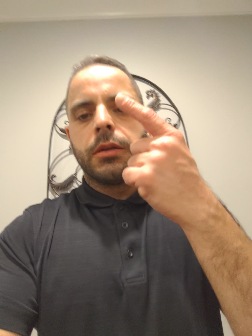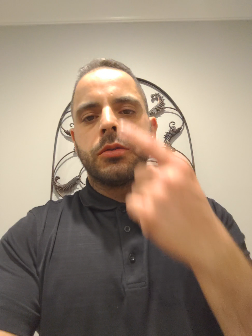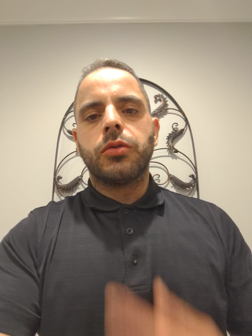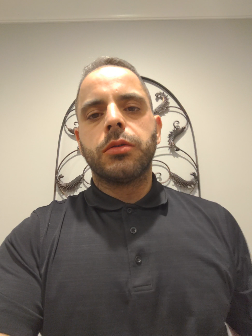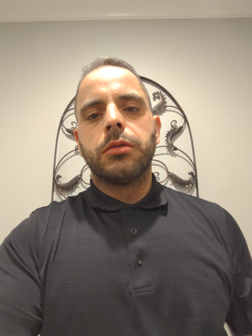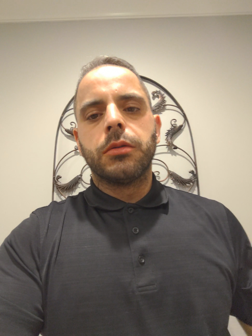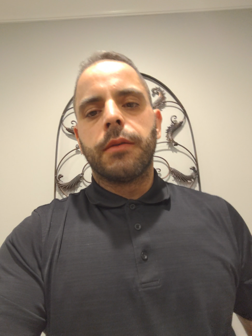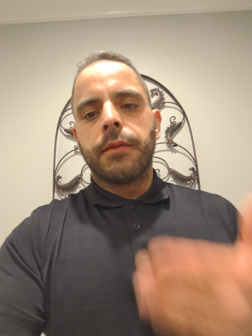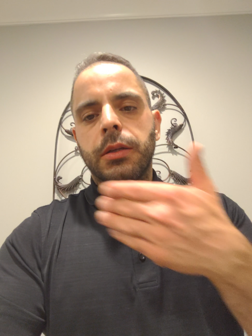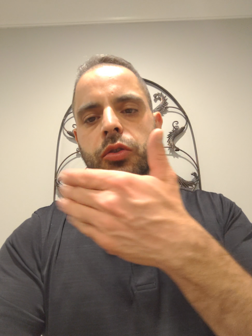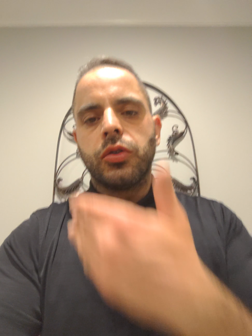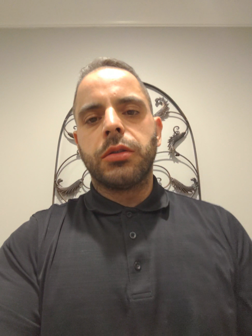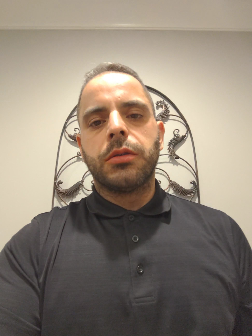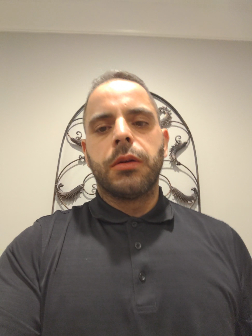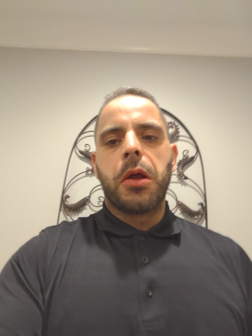fish